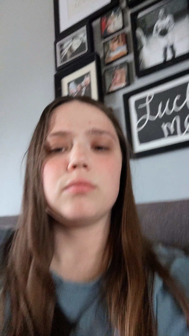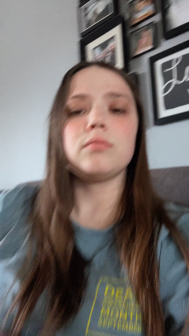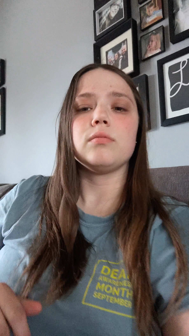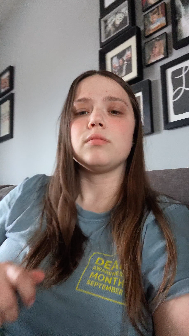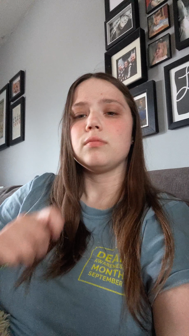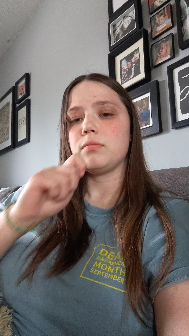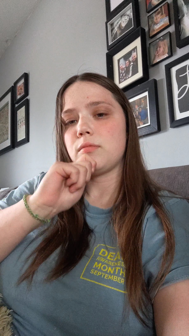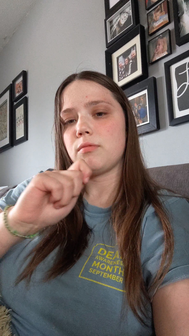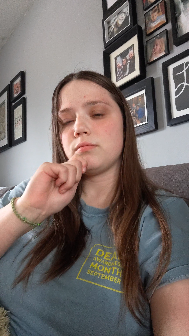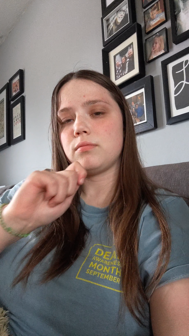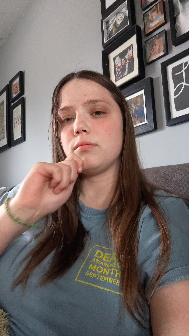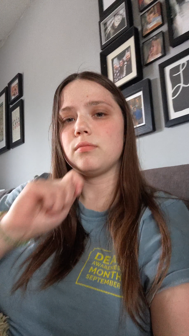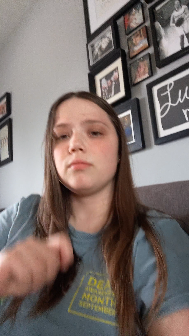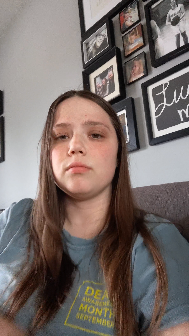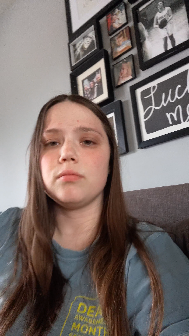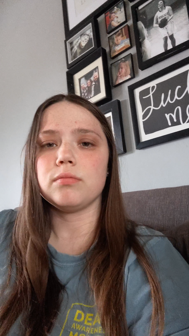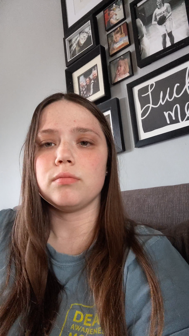popsicle